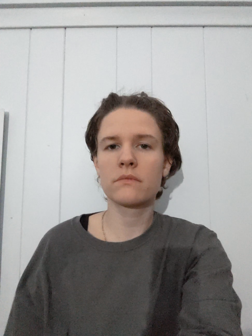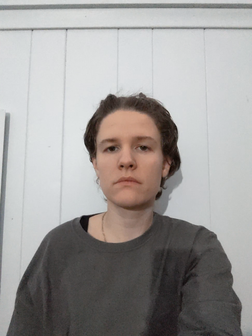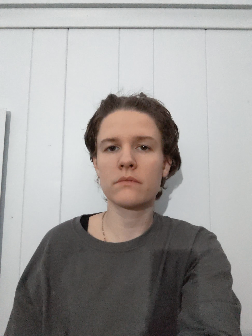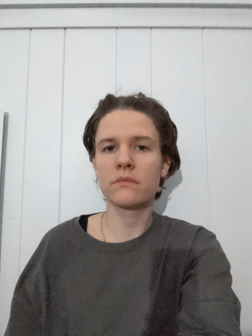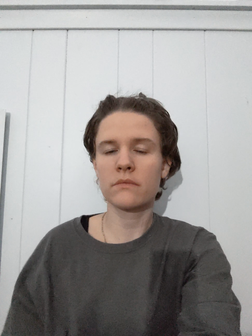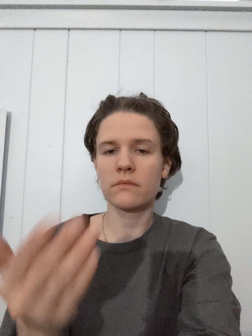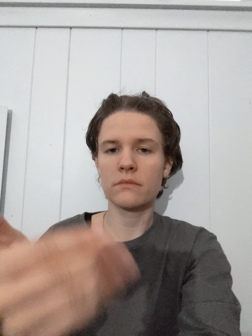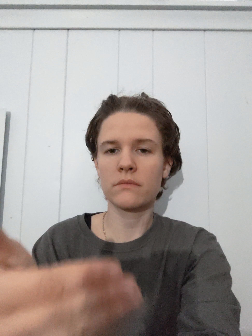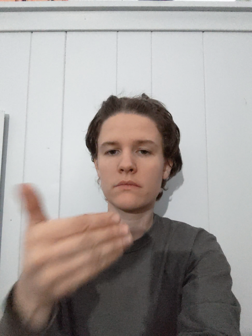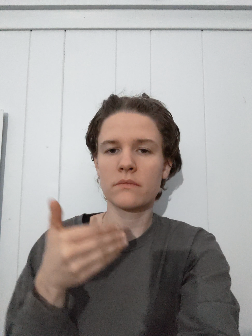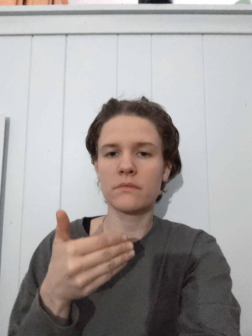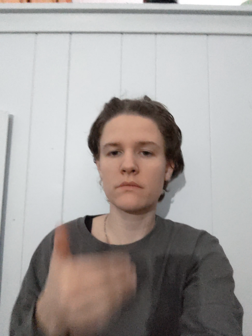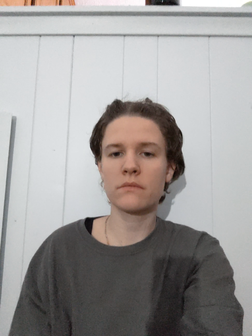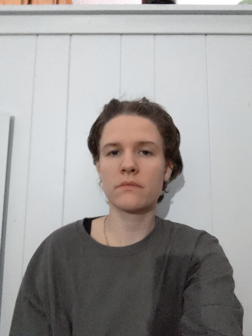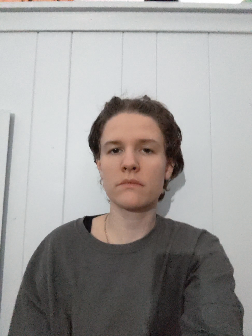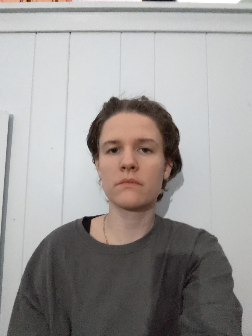before